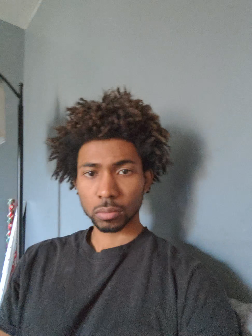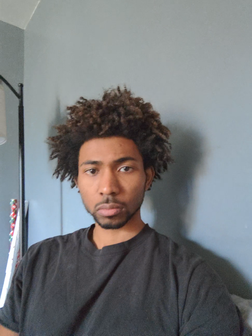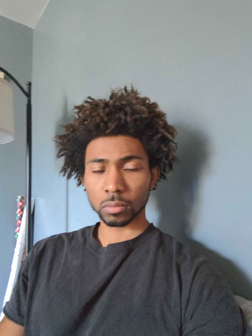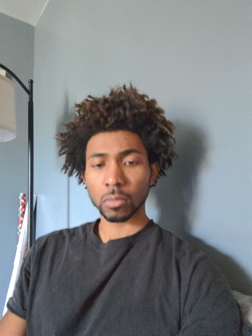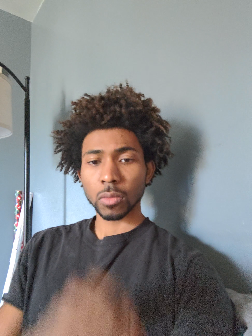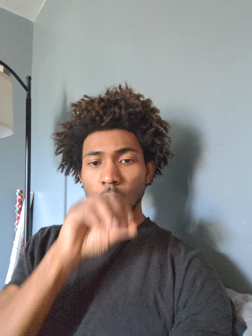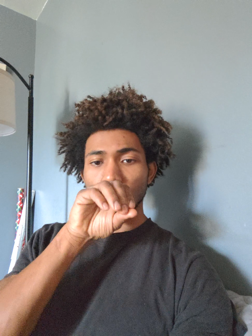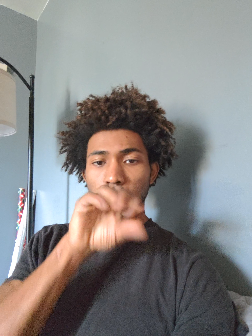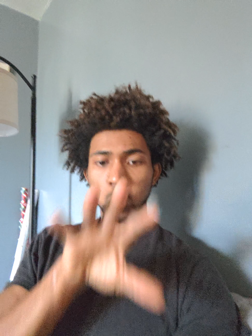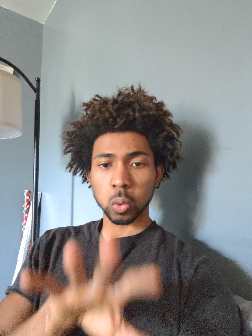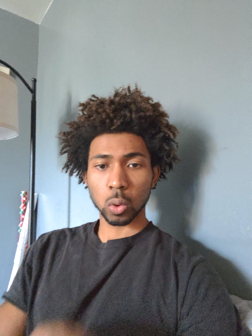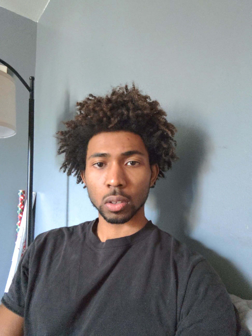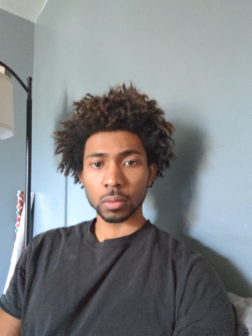blow